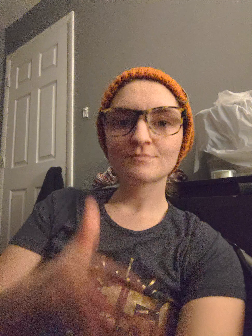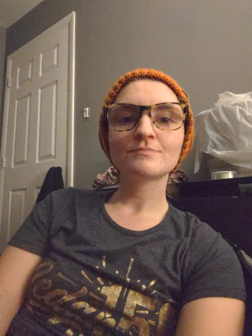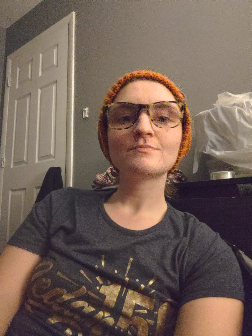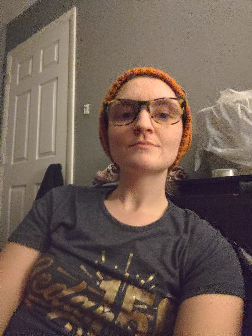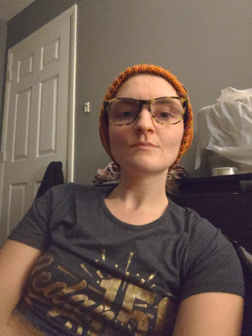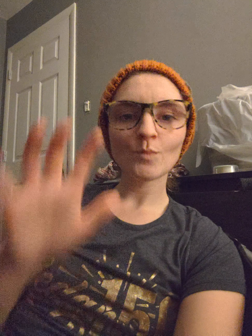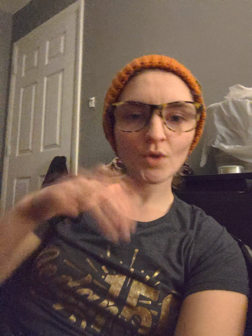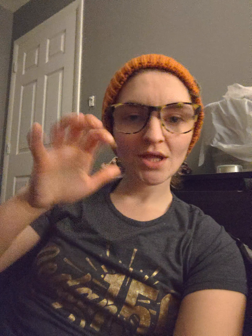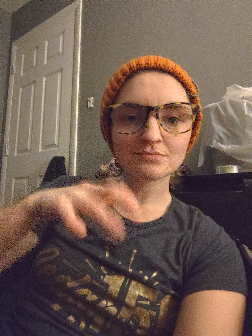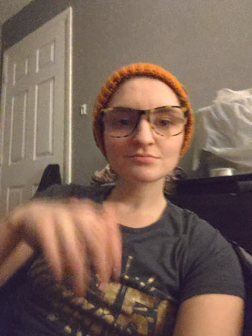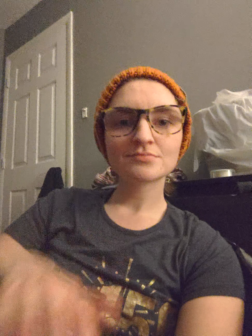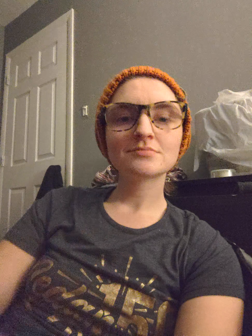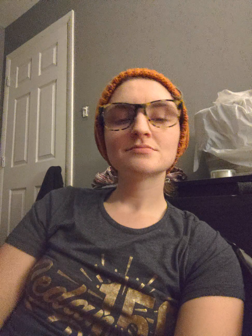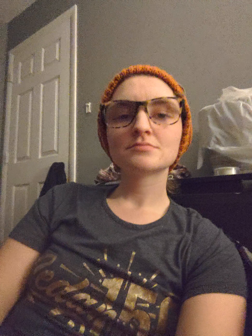rain